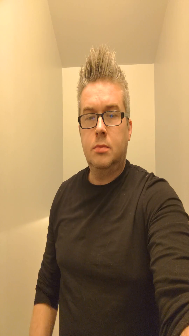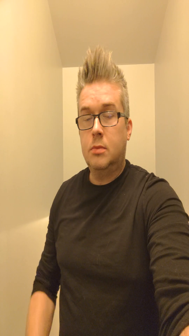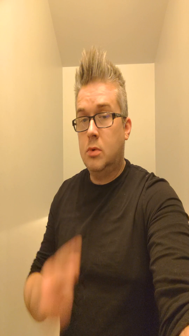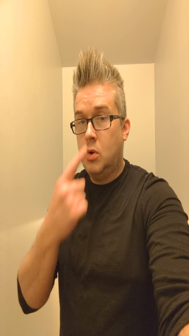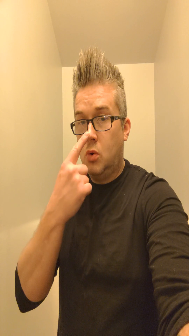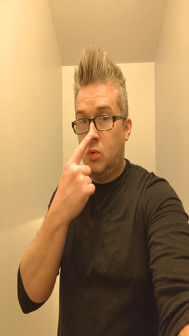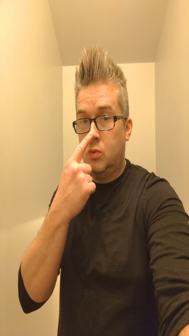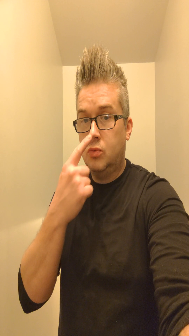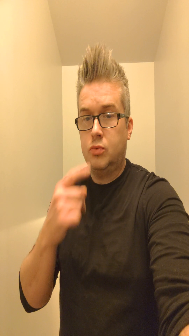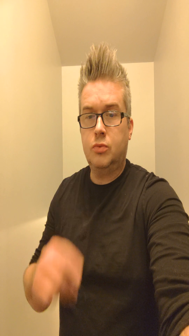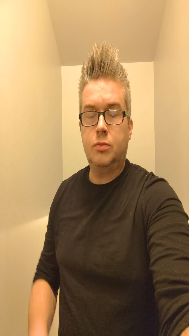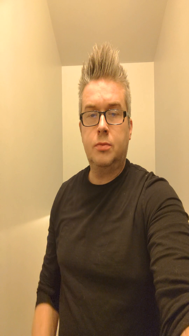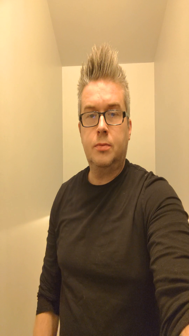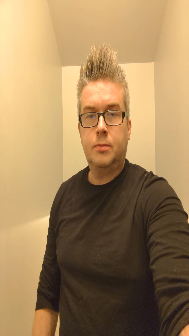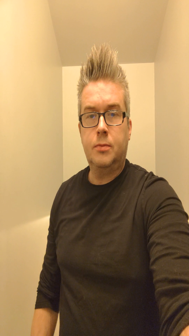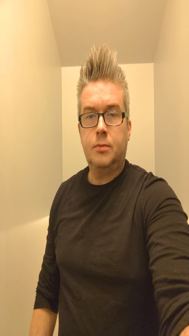nose